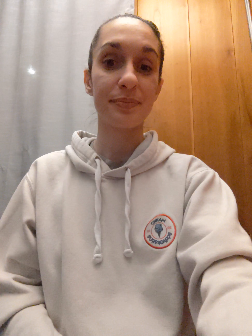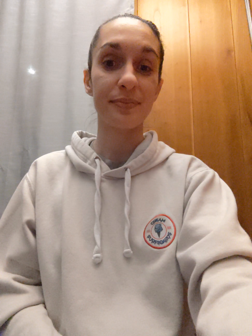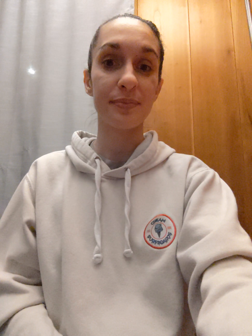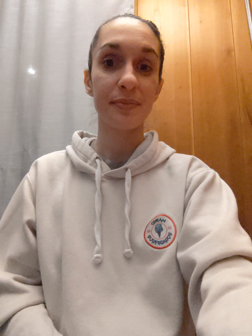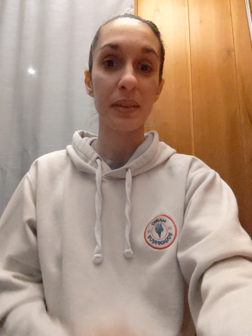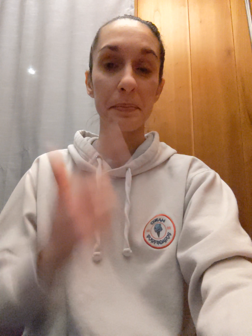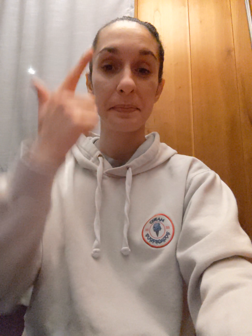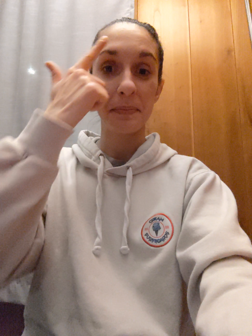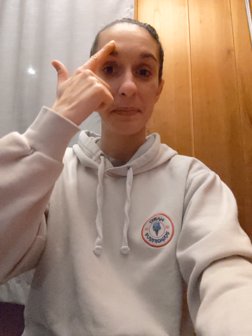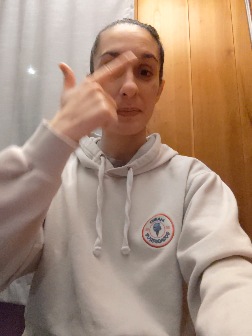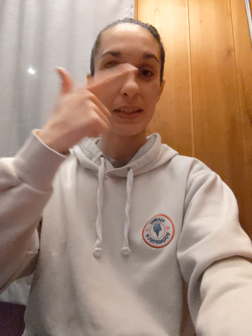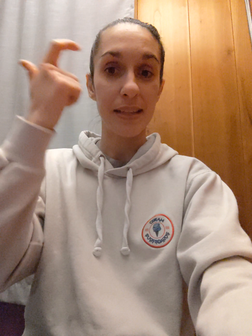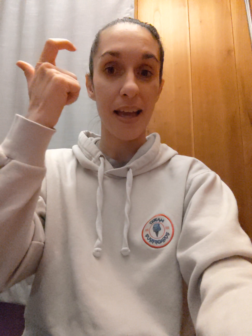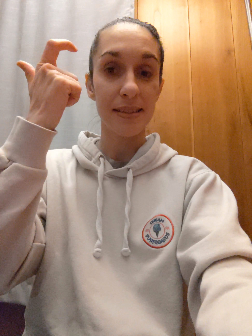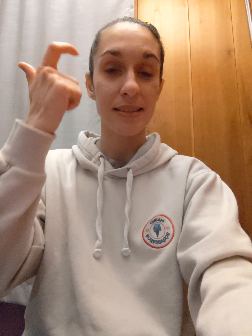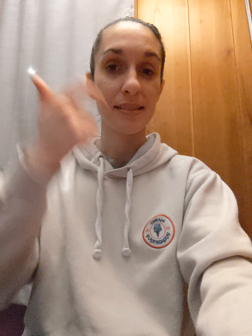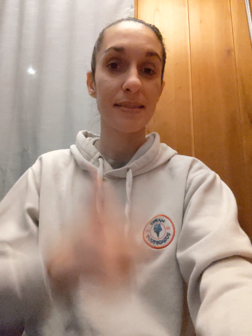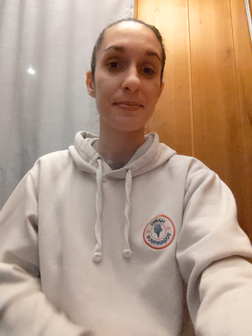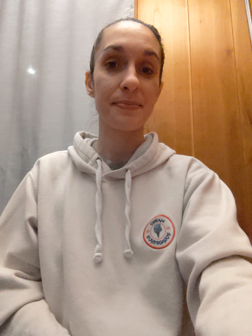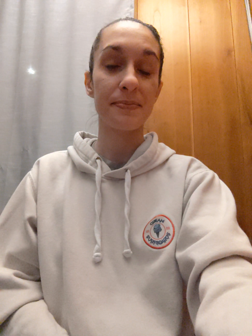because